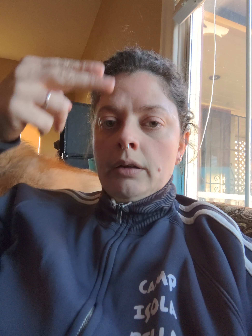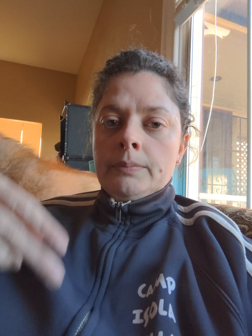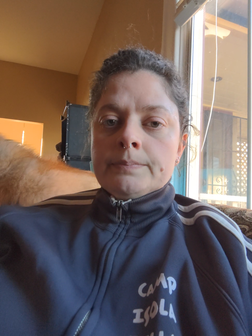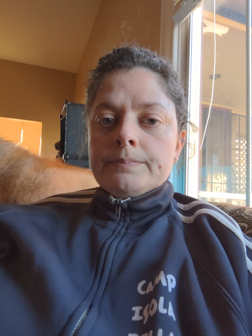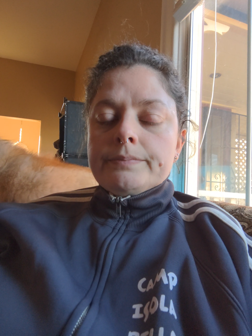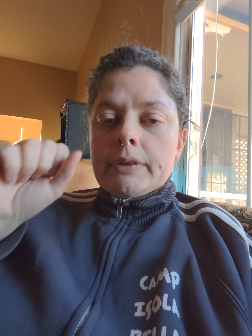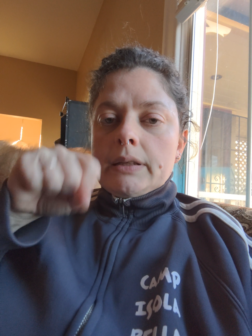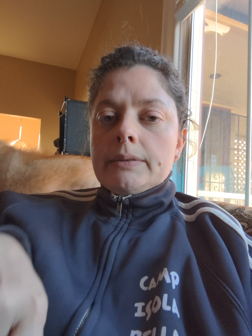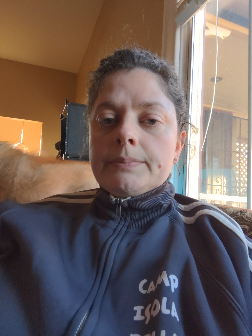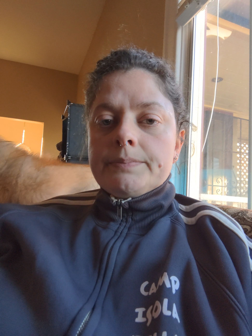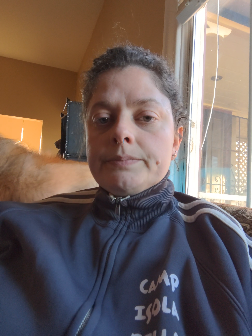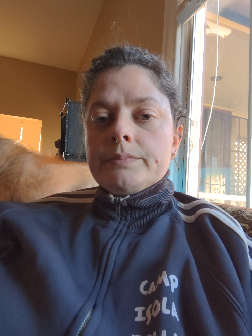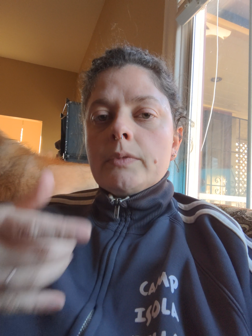can